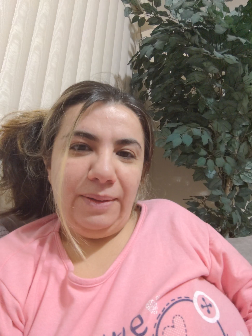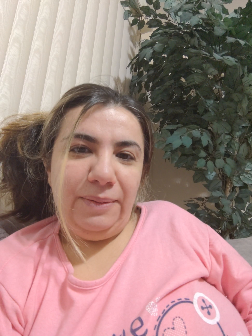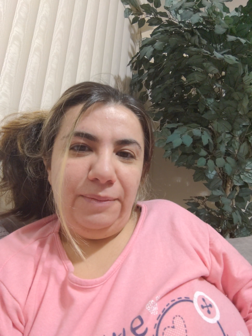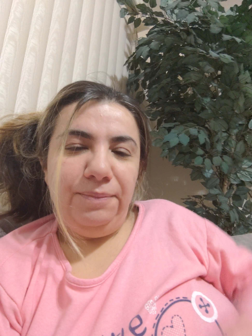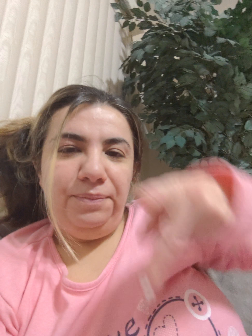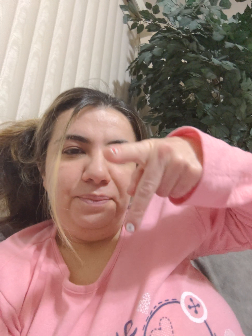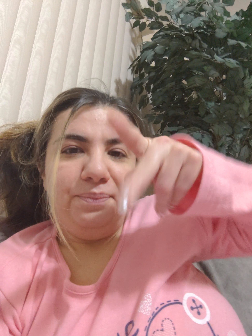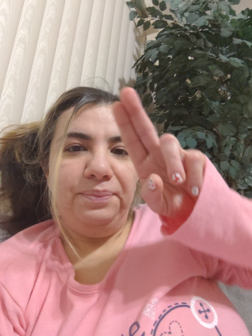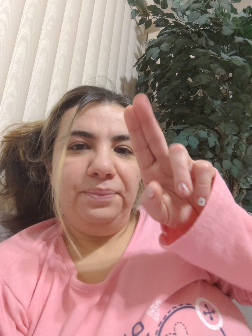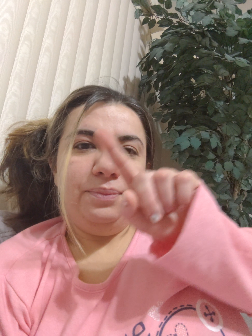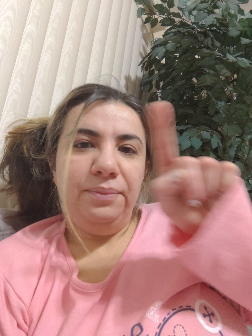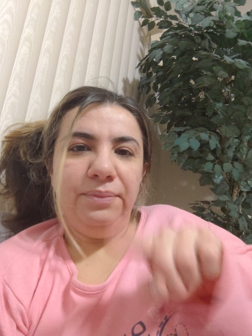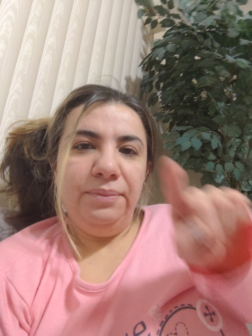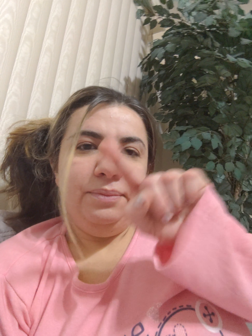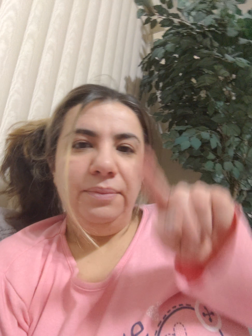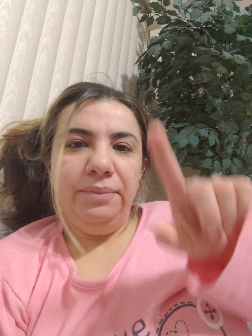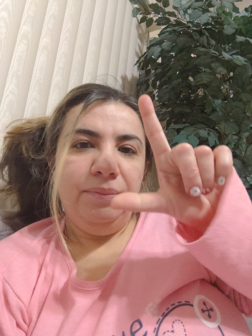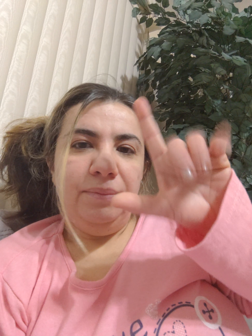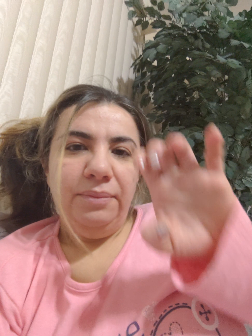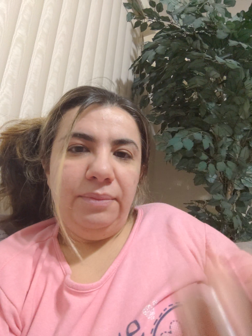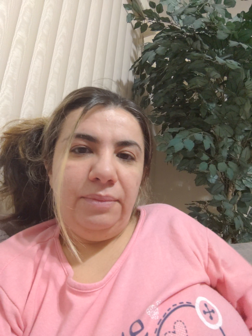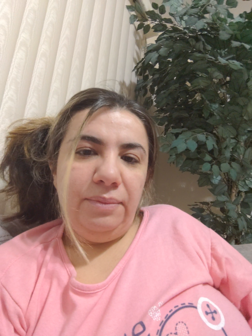puzzle